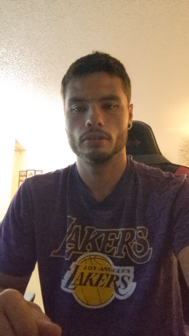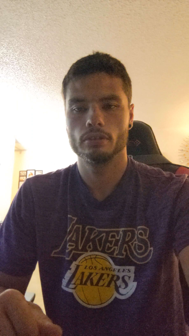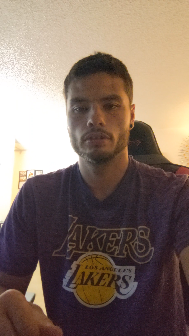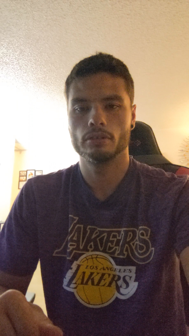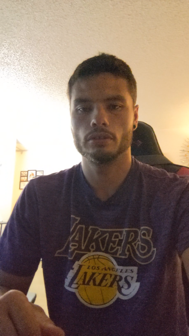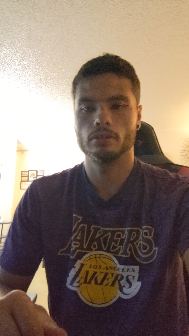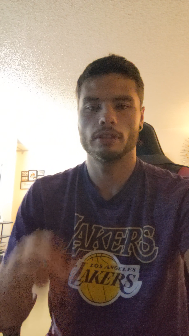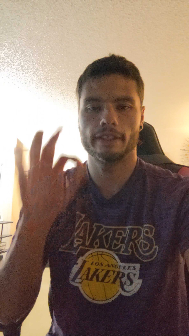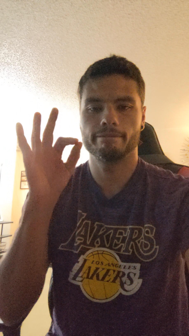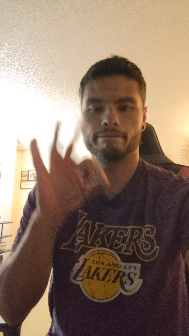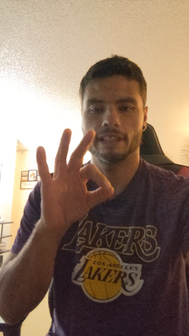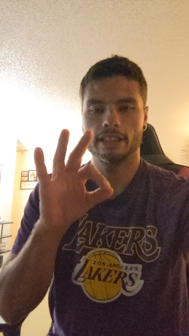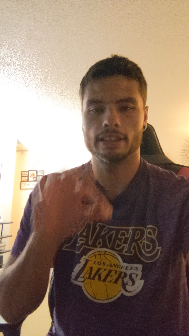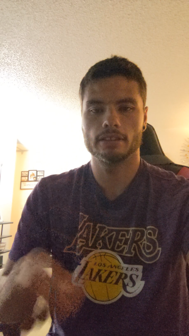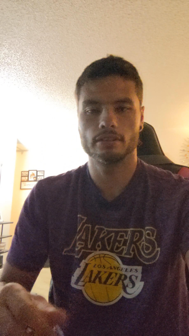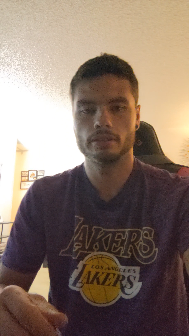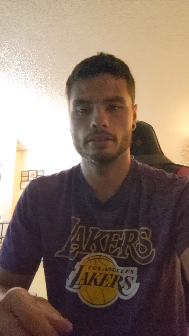fit